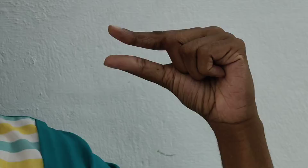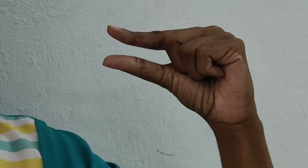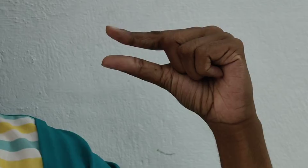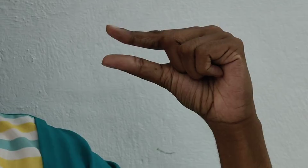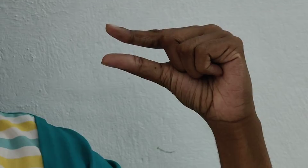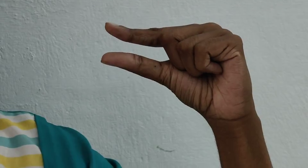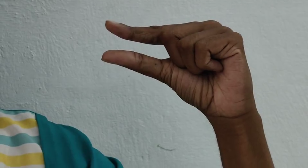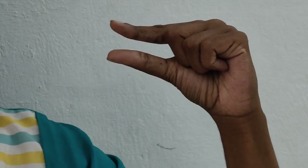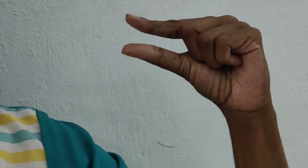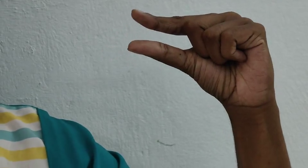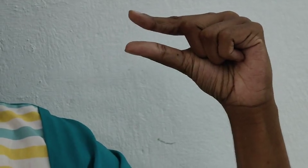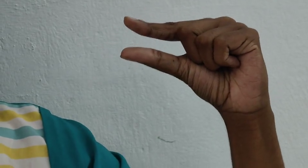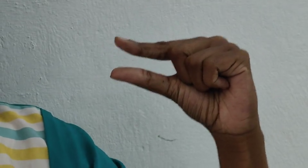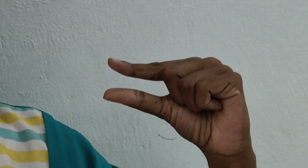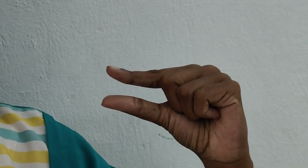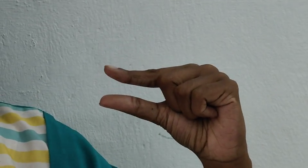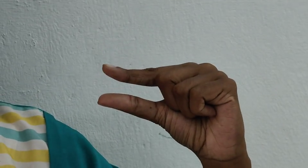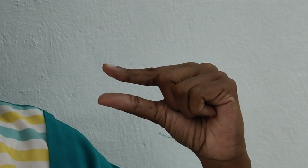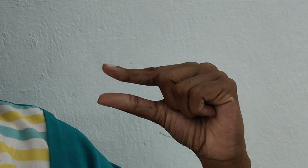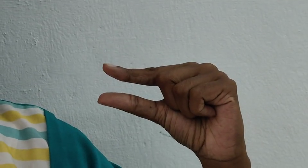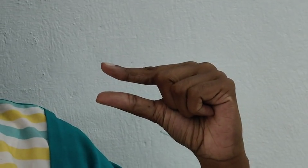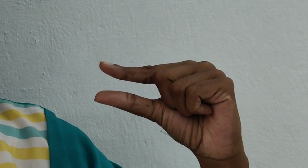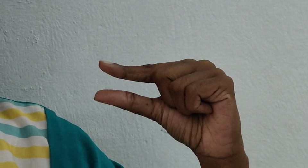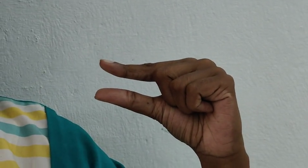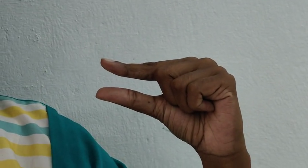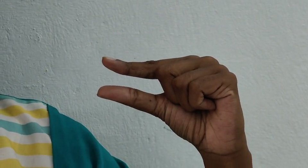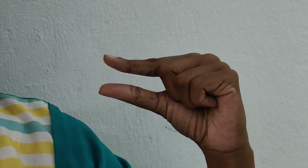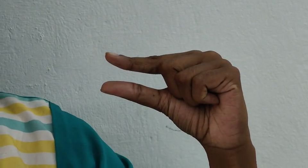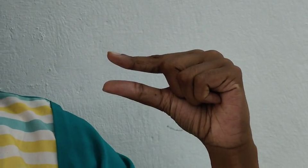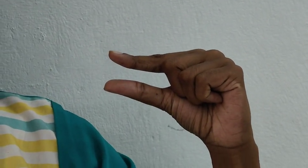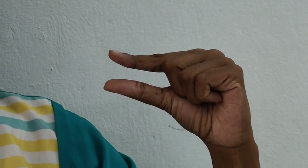ഊ